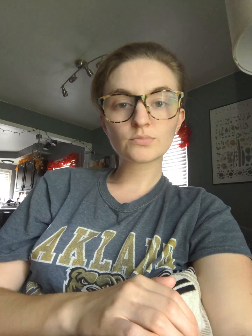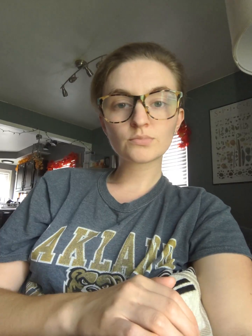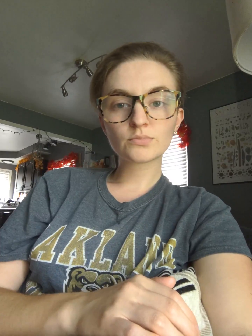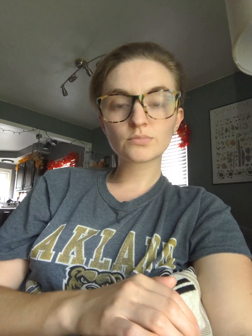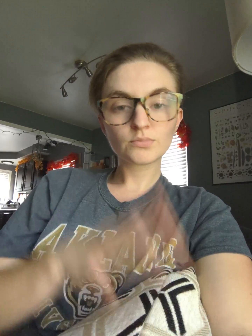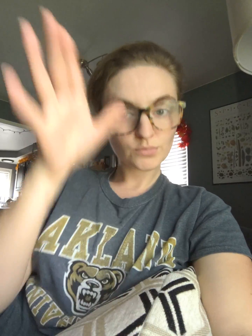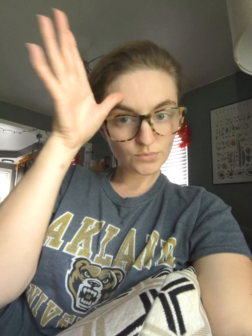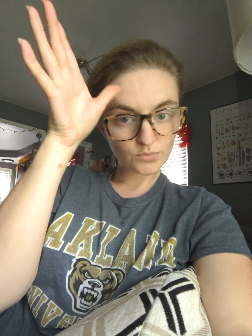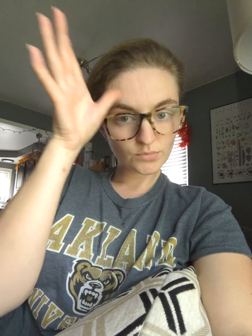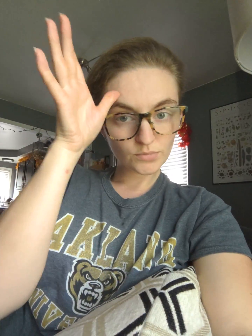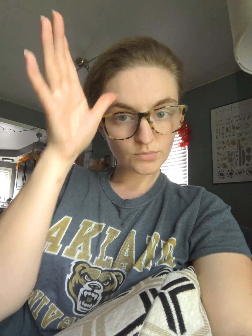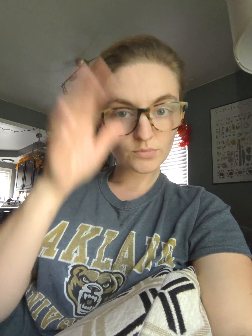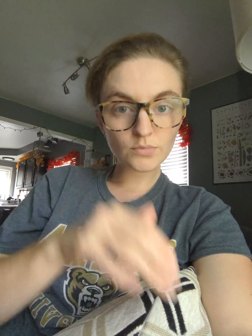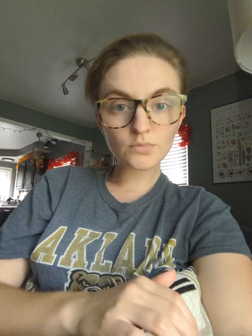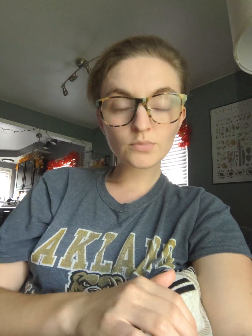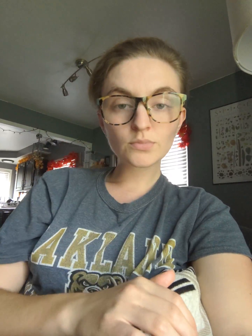daddy